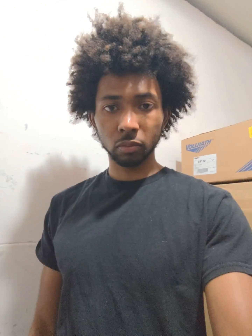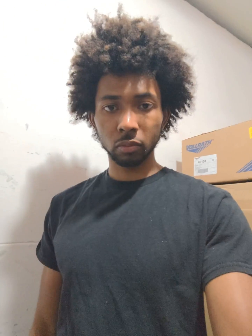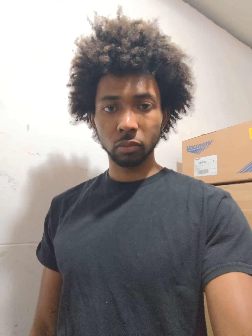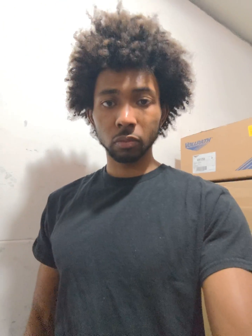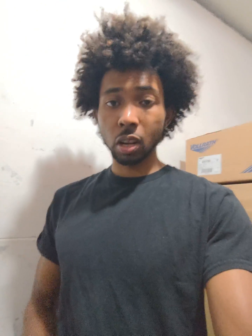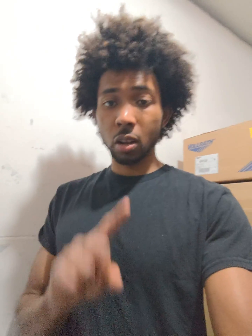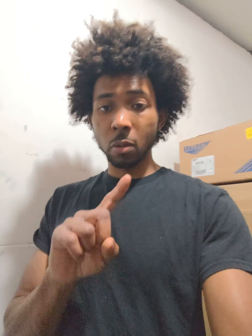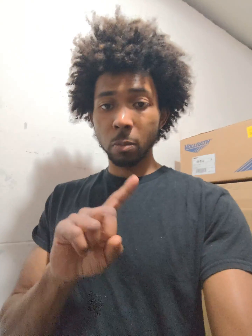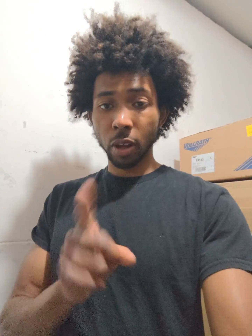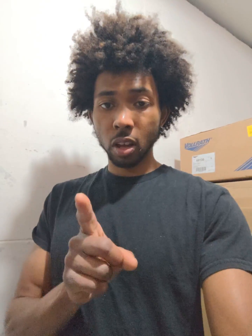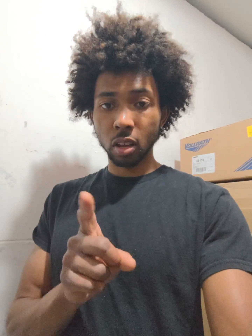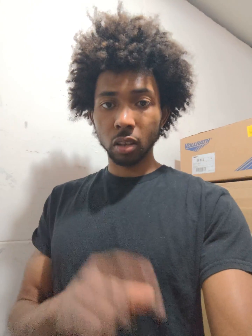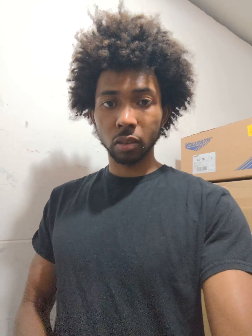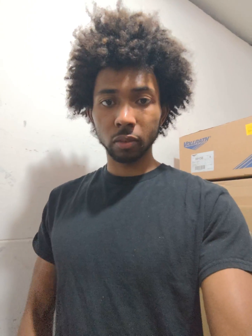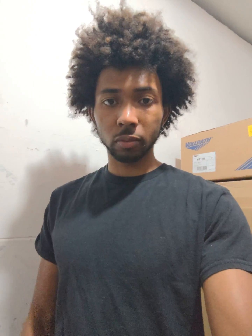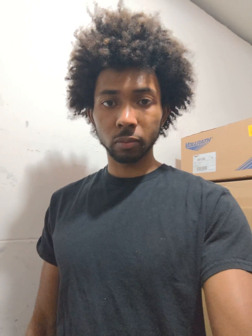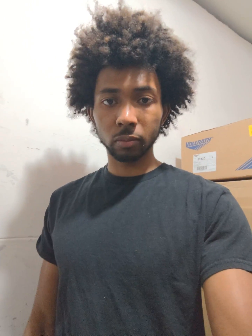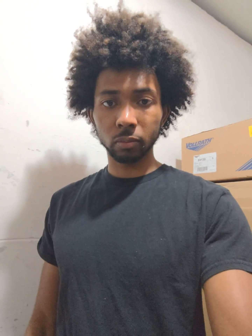but